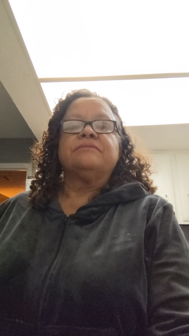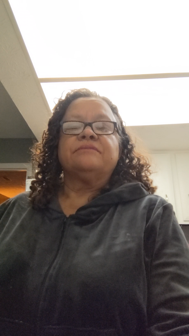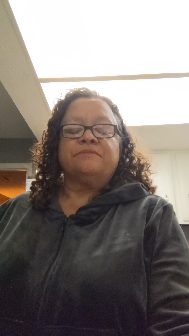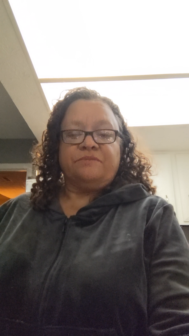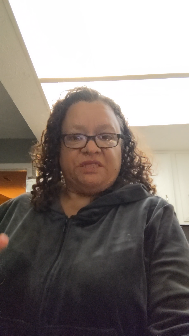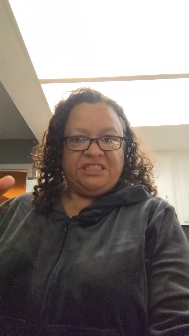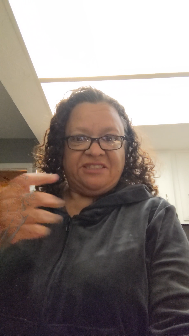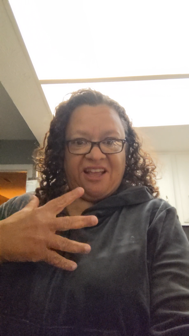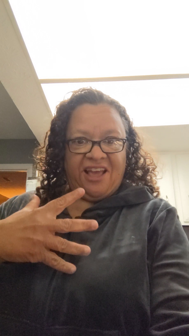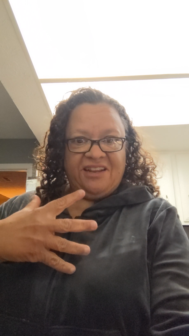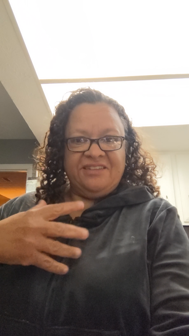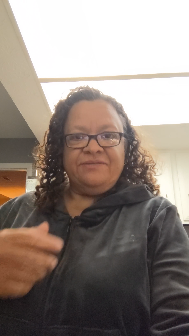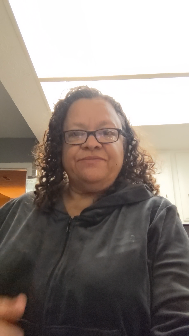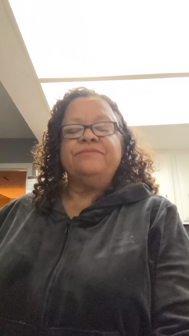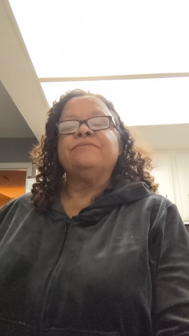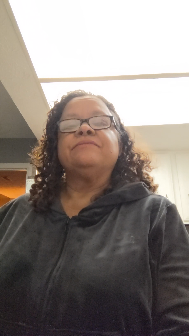scared